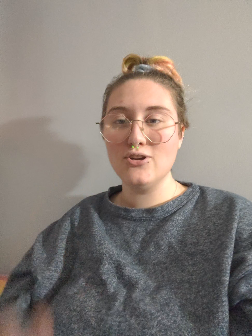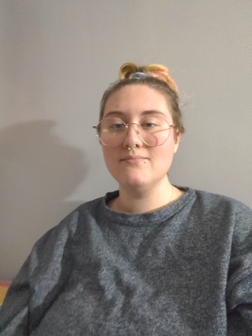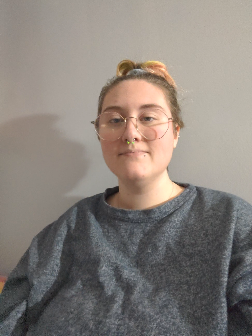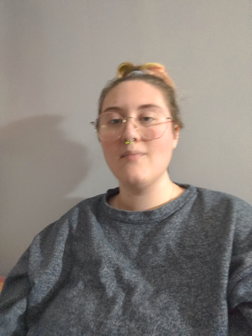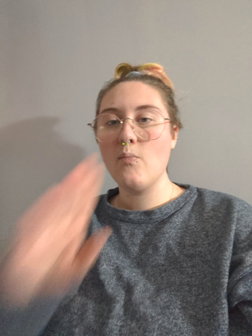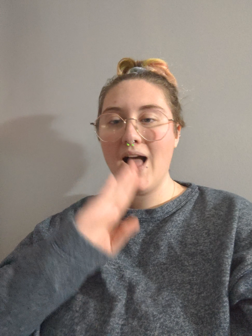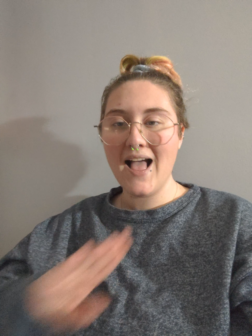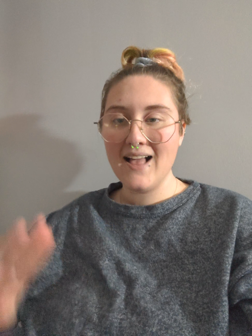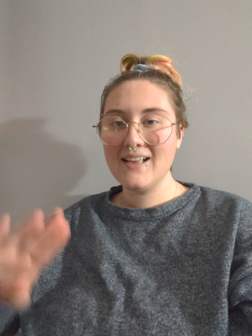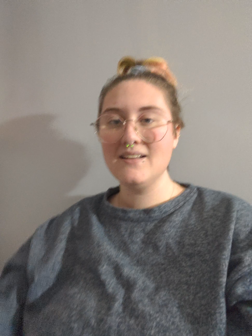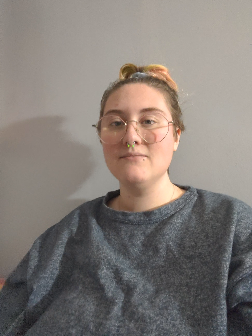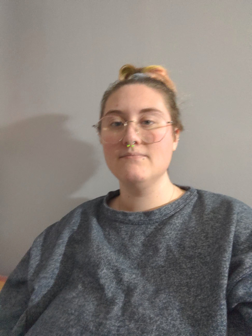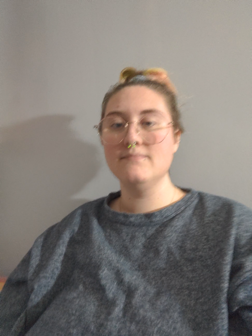quiet